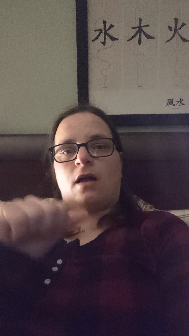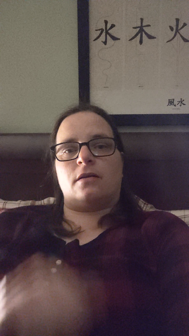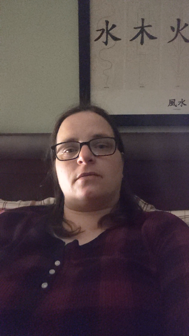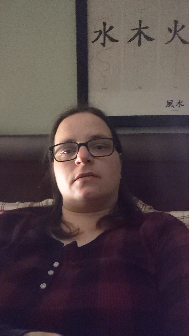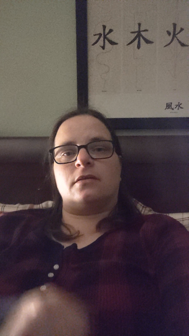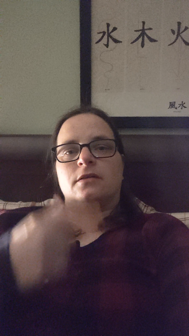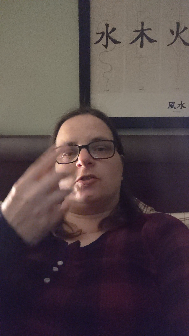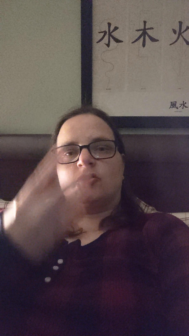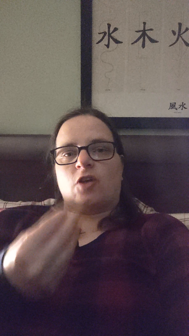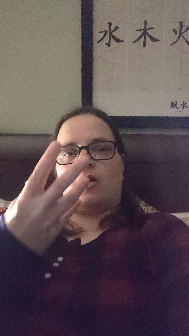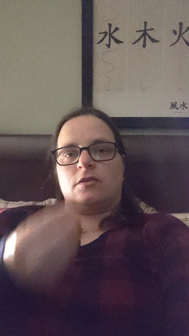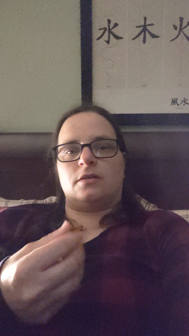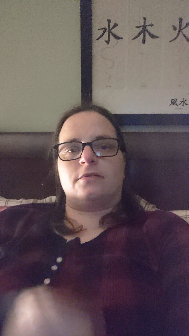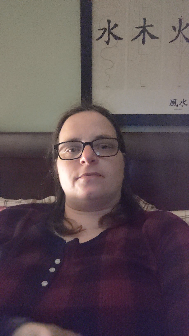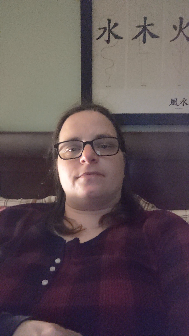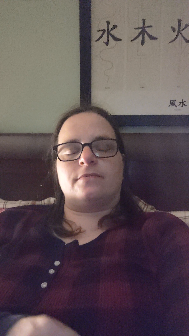gentle